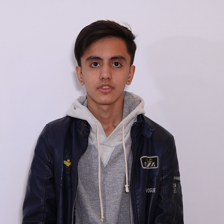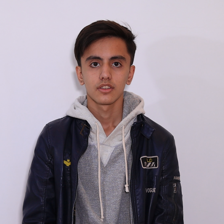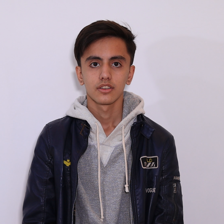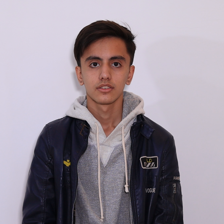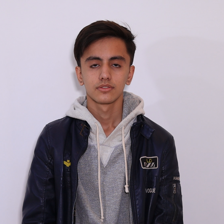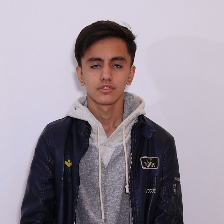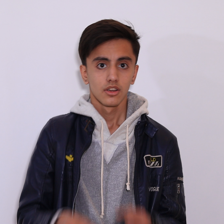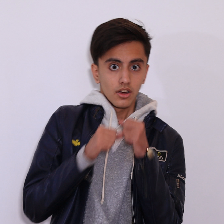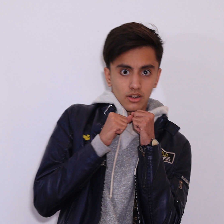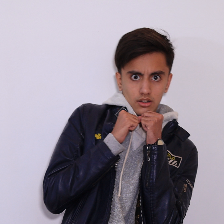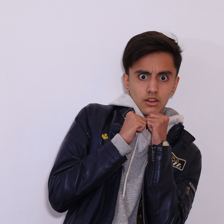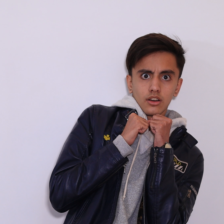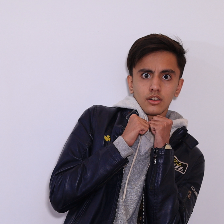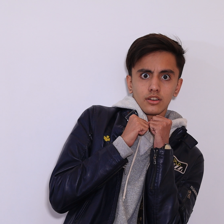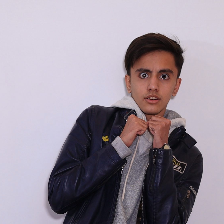scared